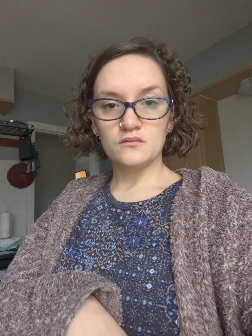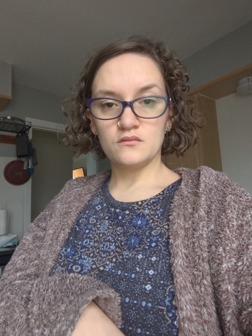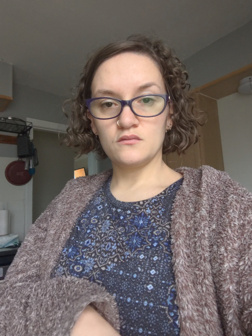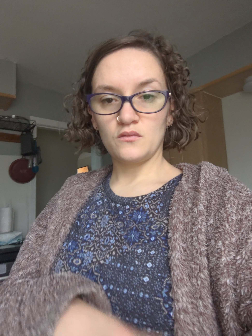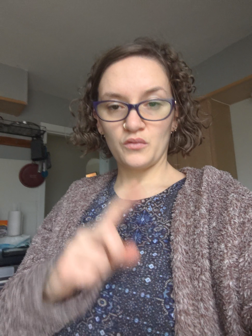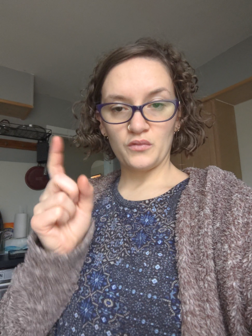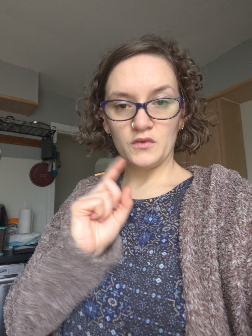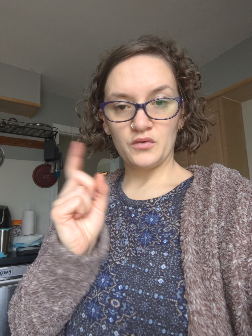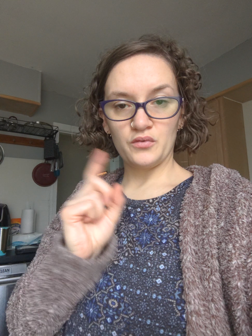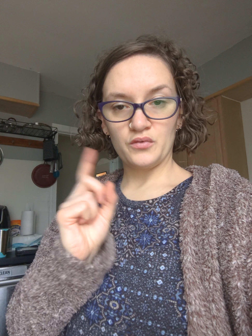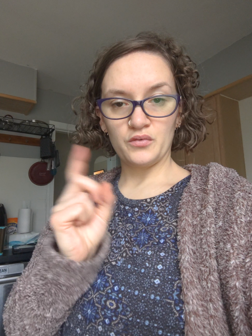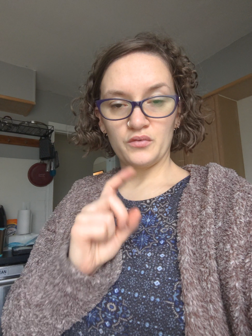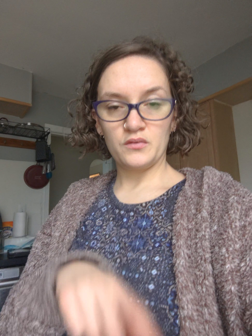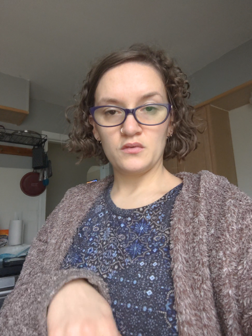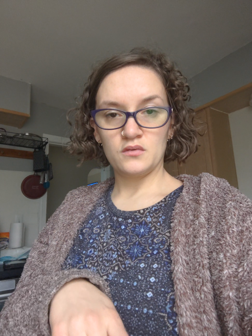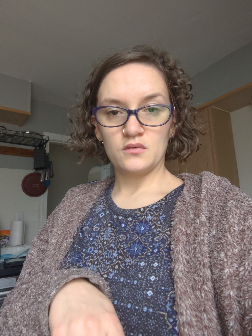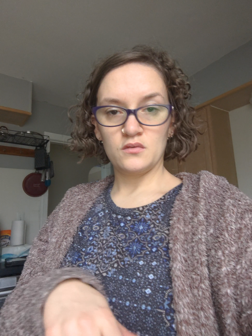where